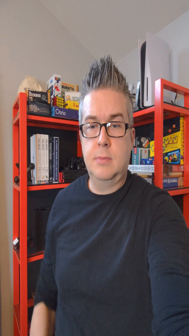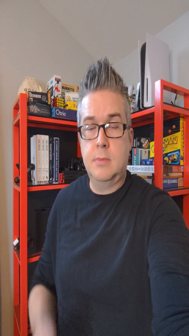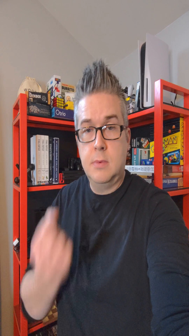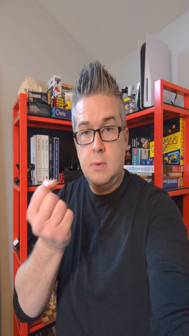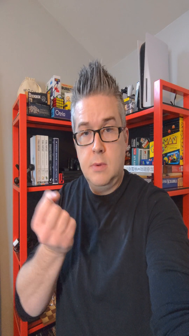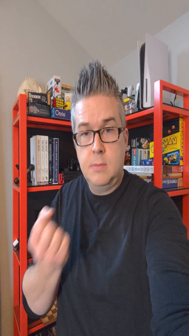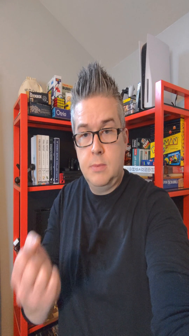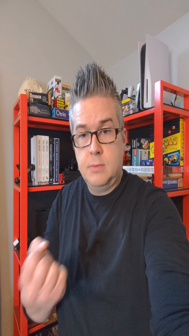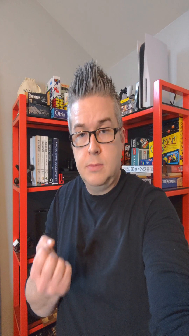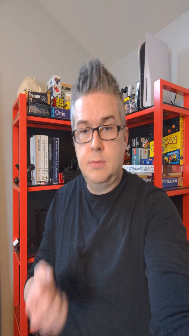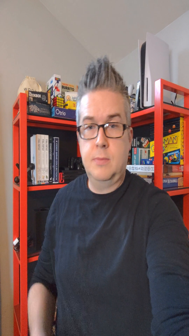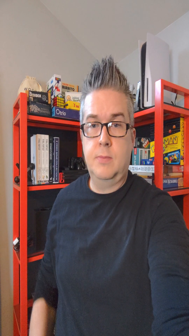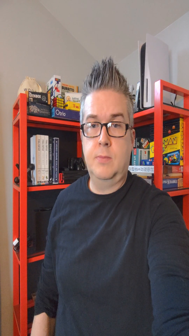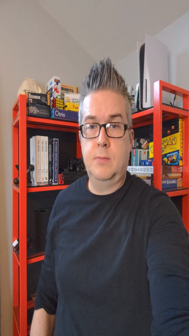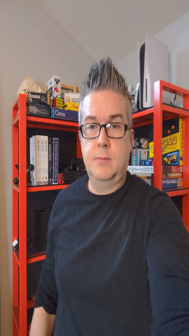drawer